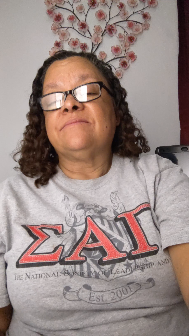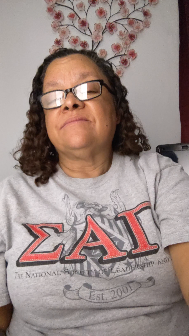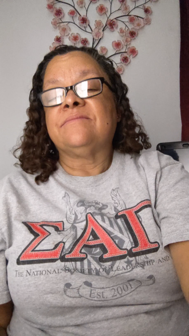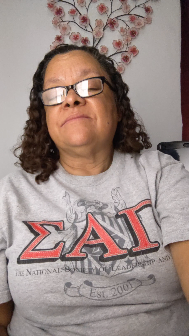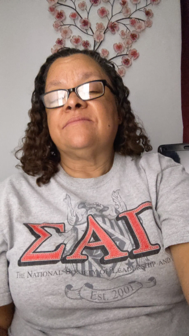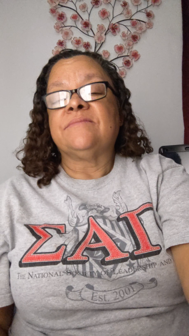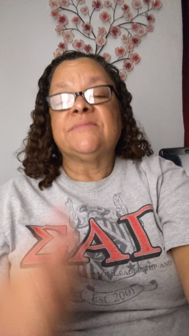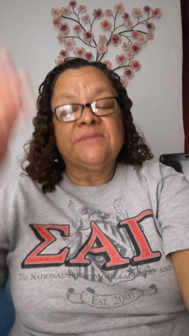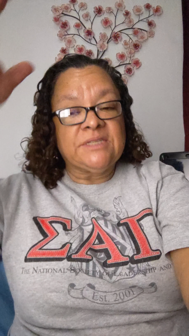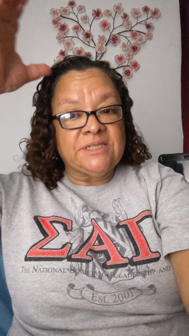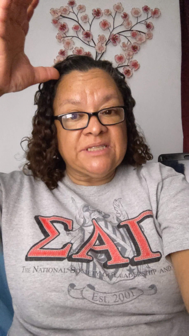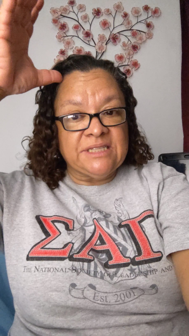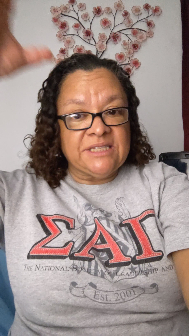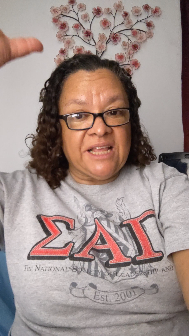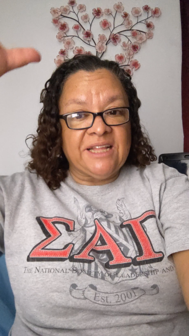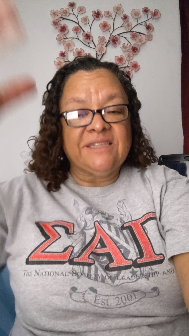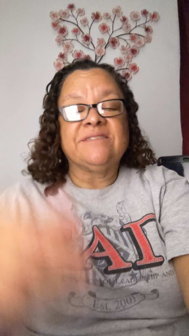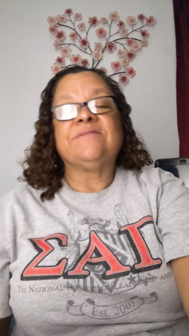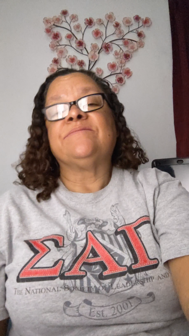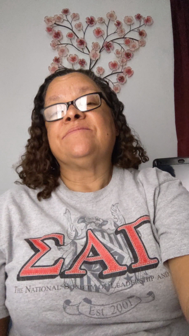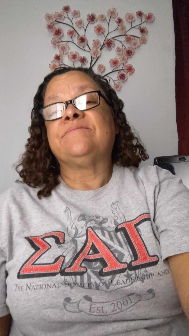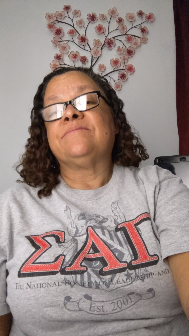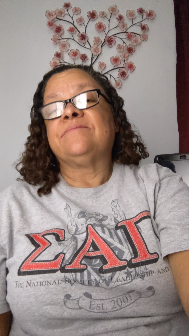deer